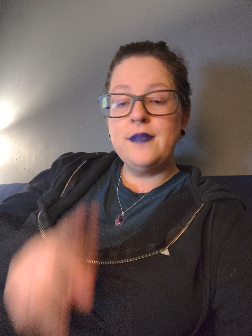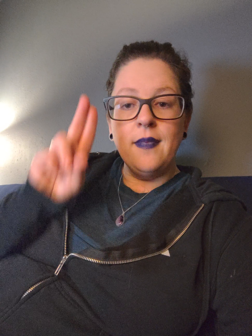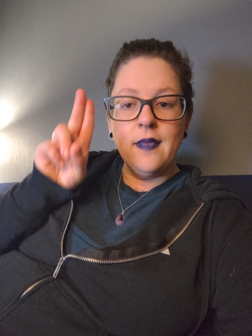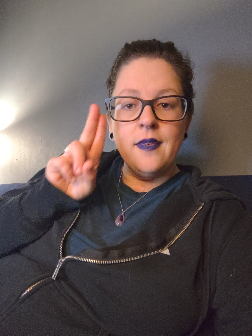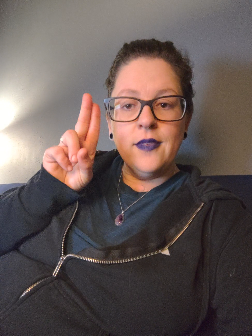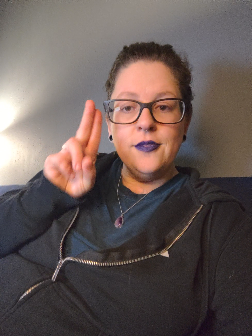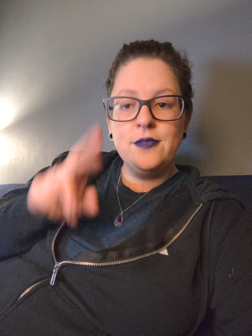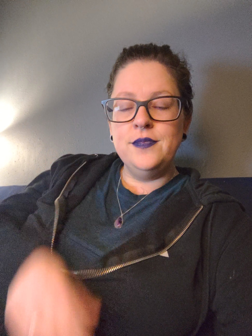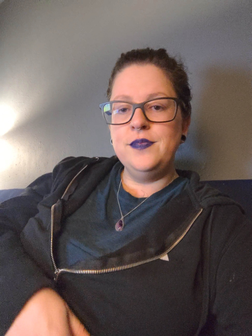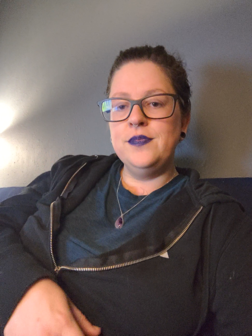uncle